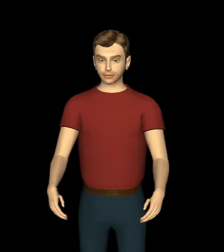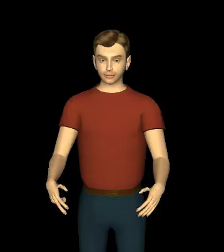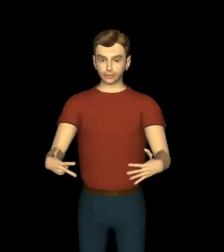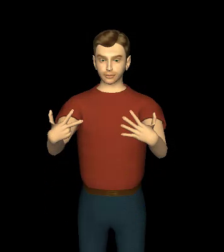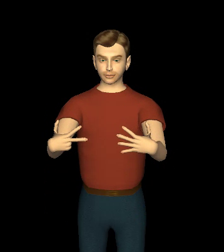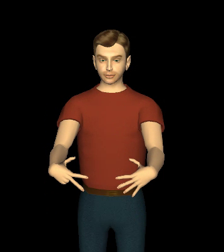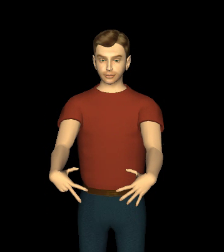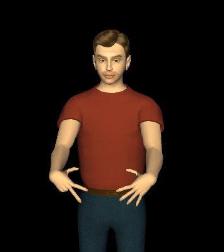18